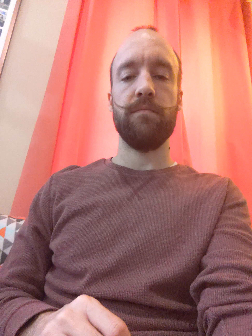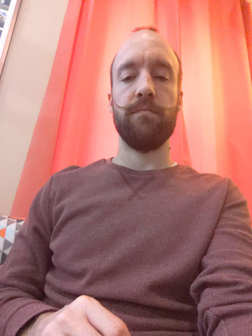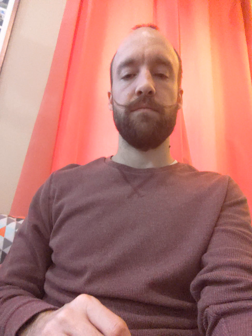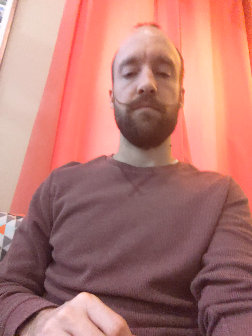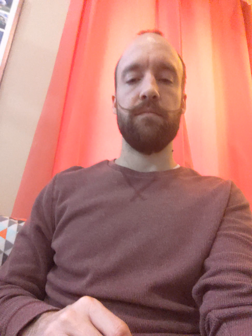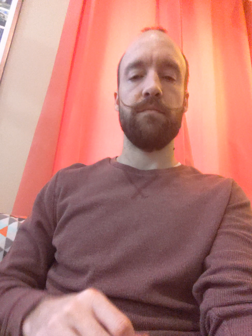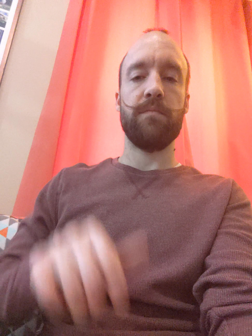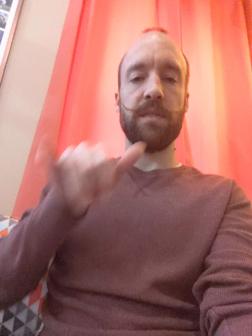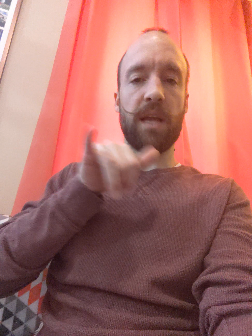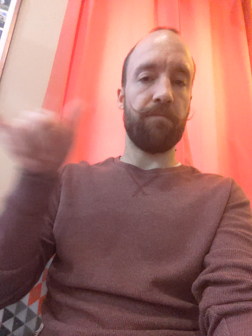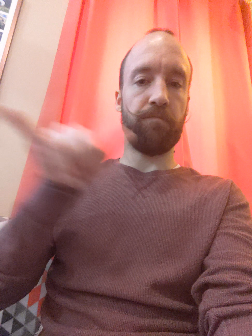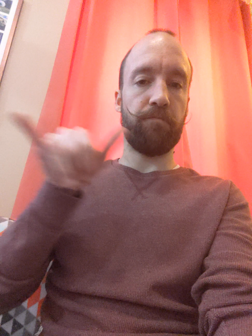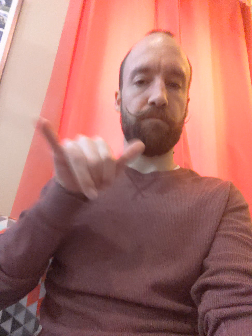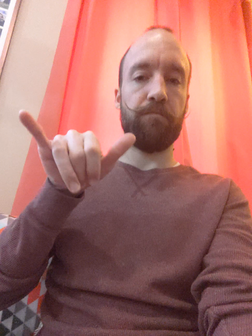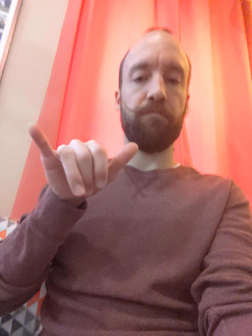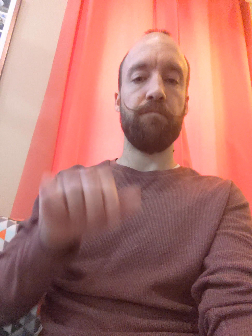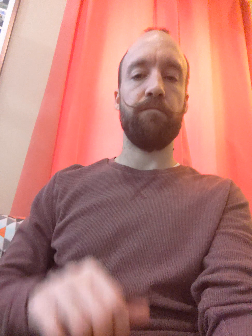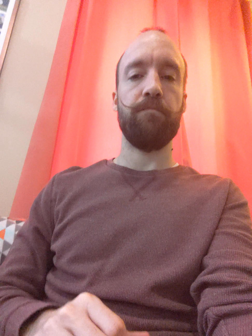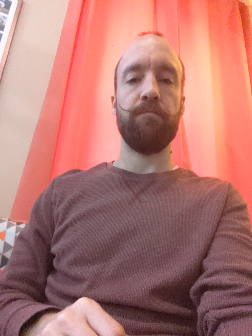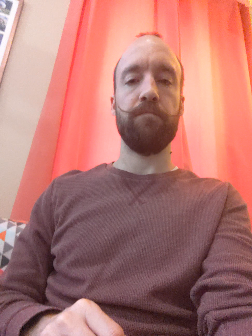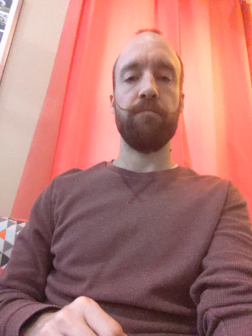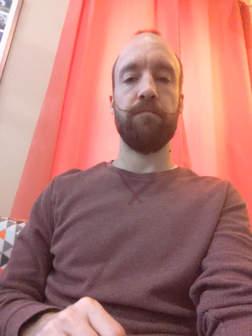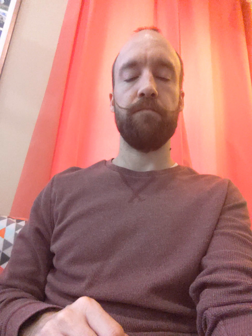same